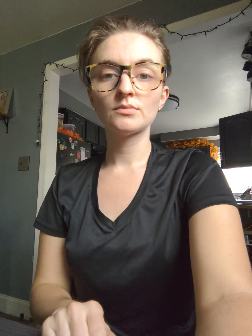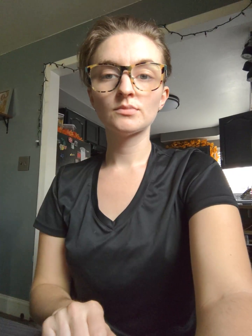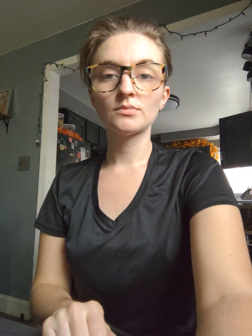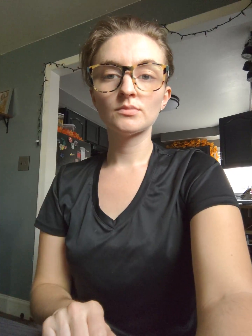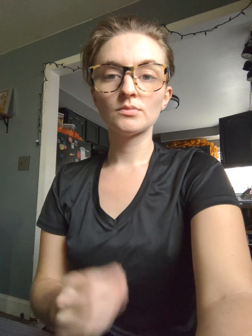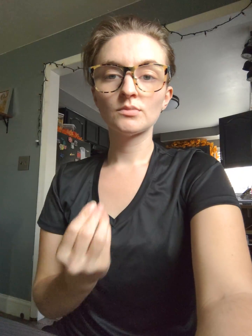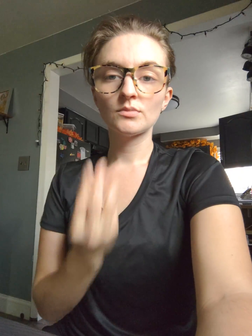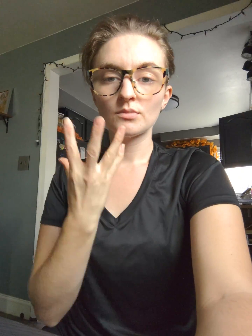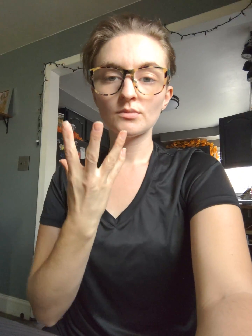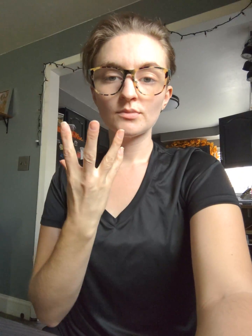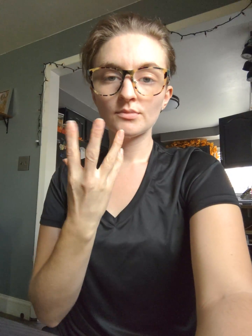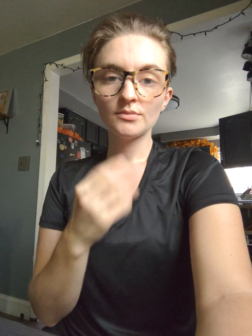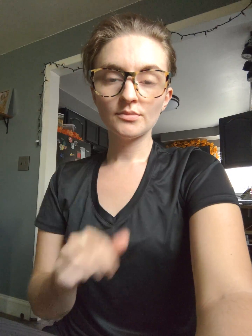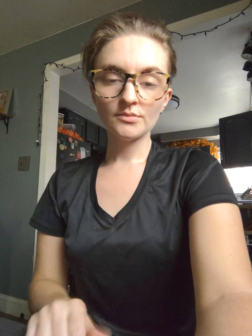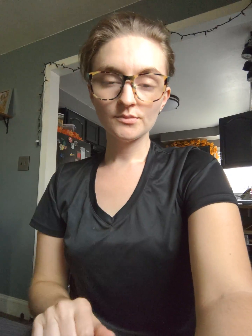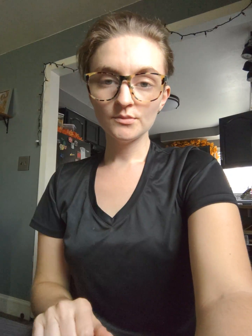plants